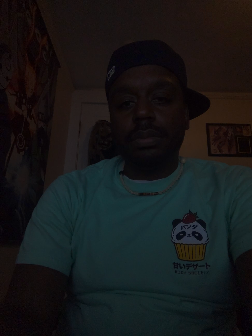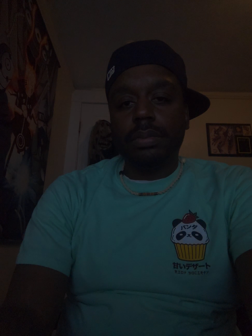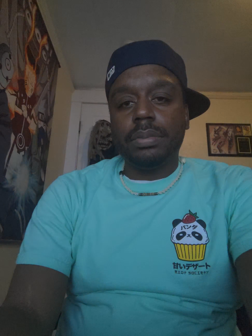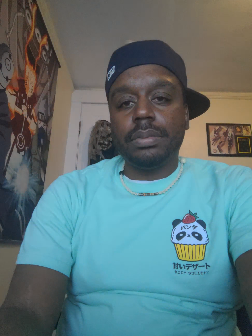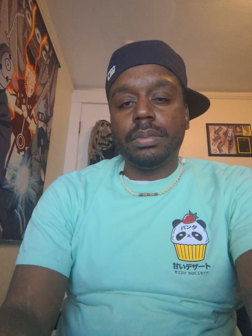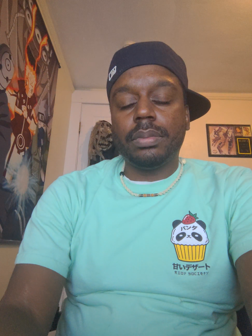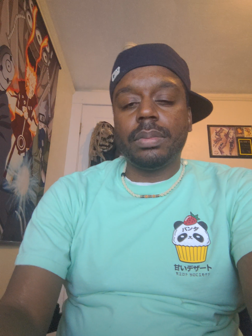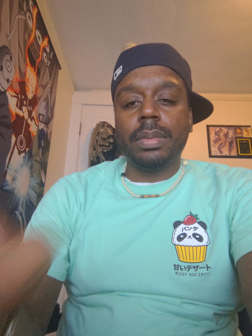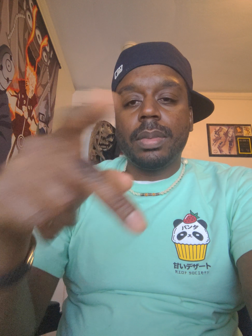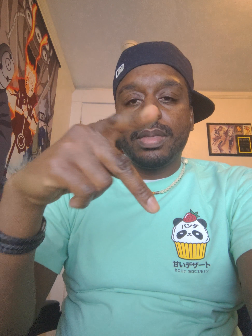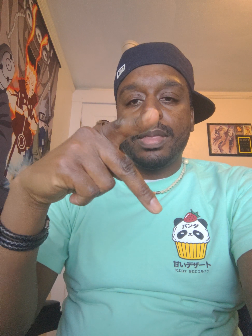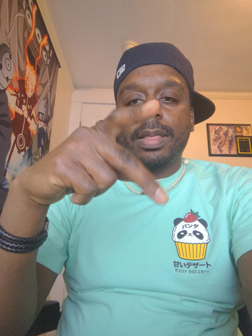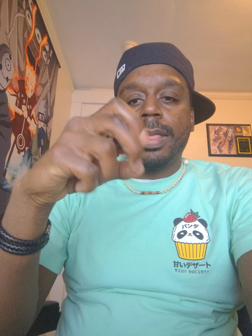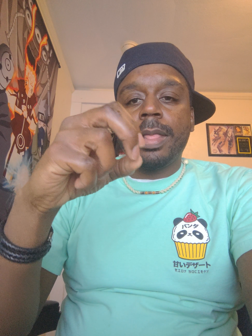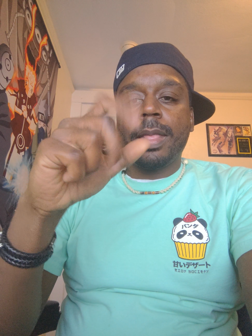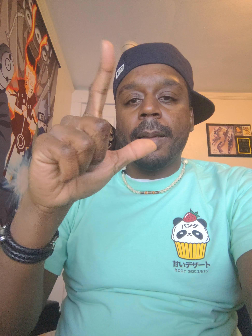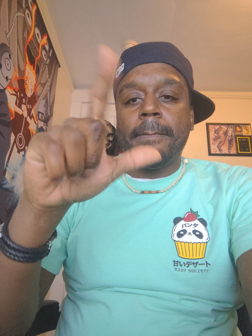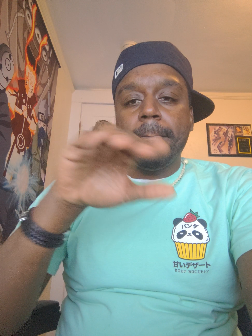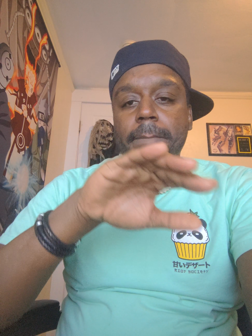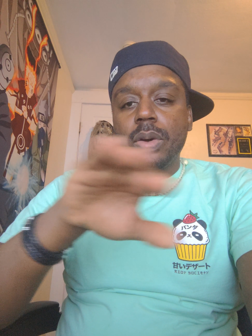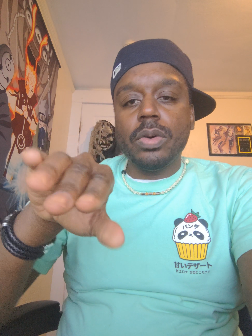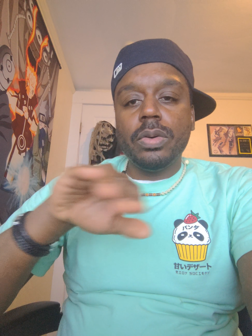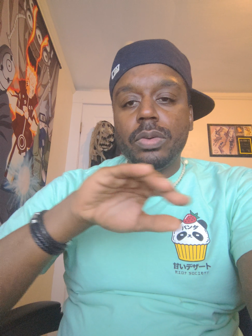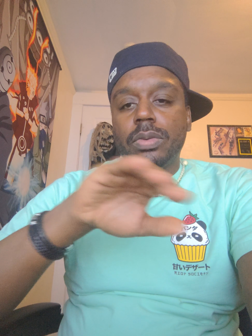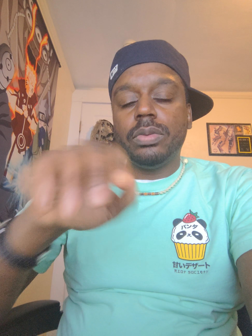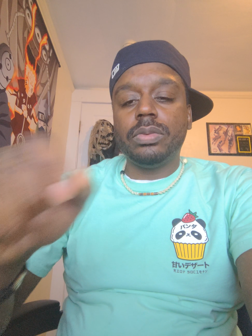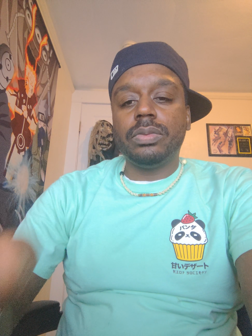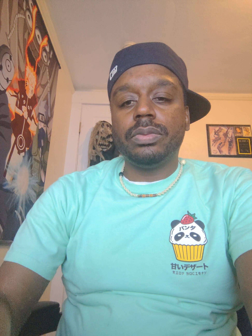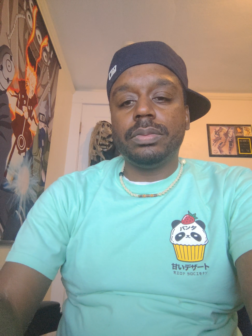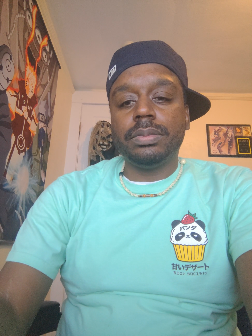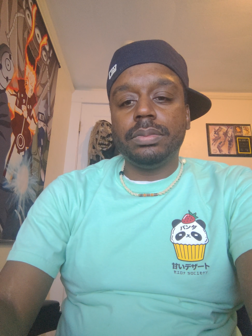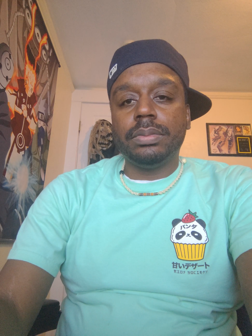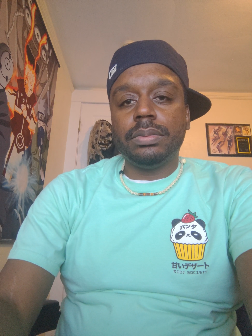pool